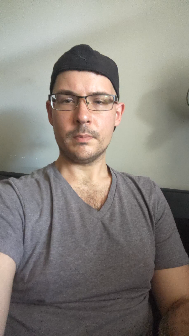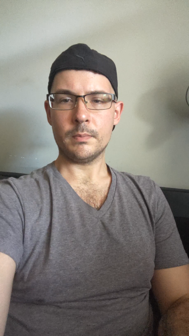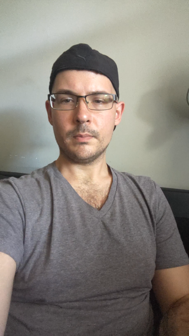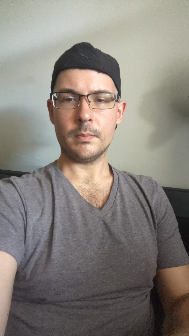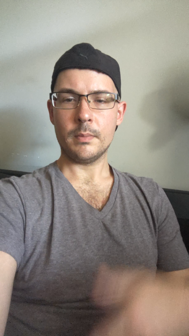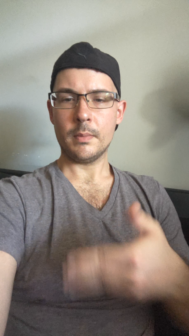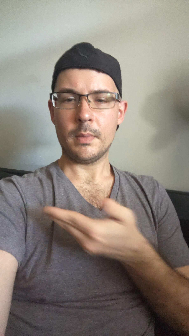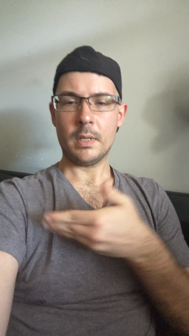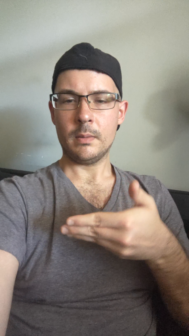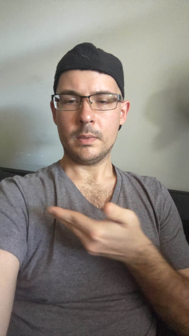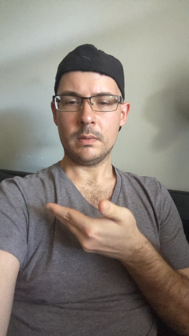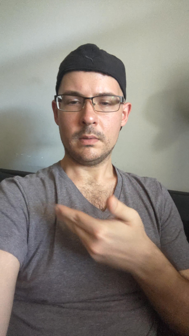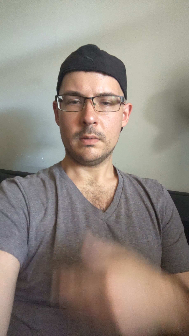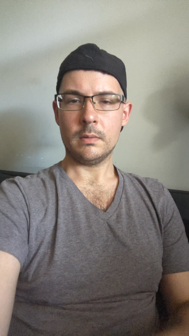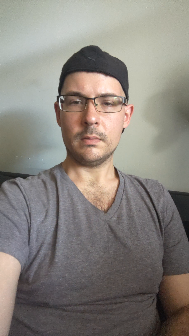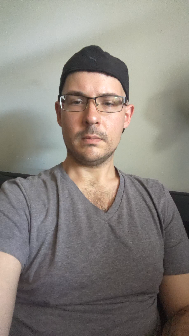baby